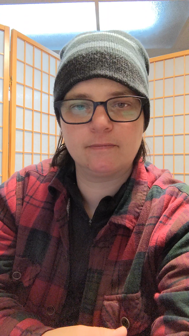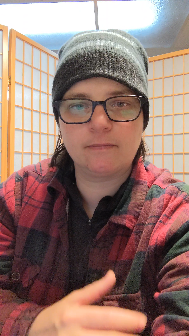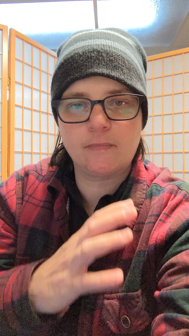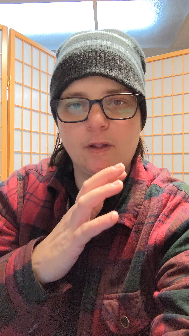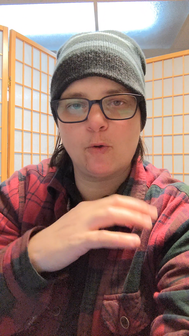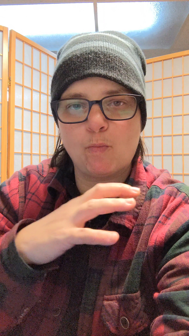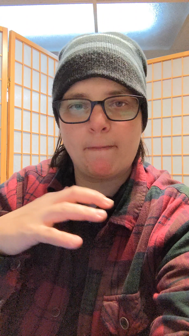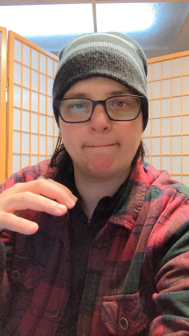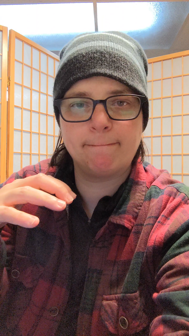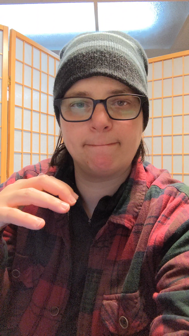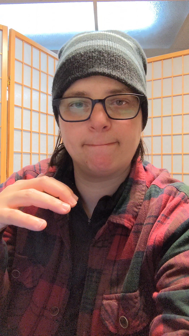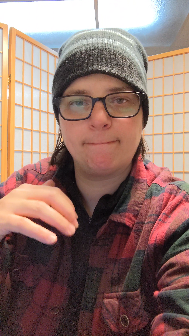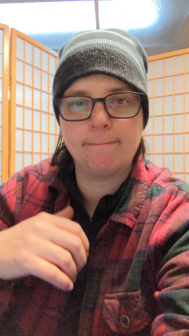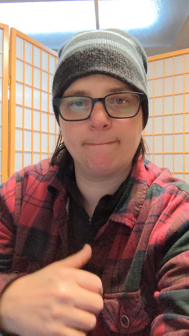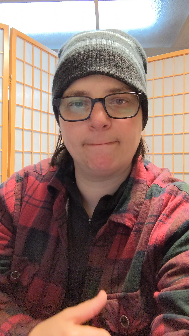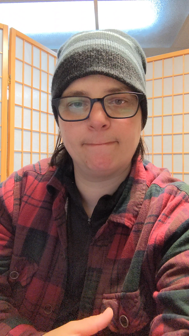grapes